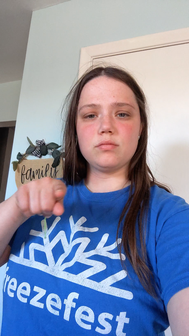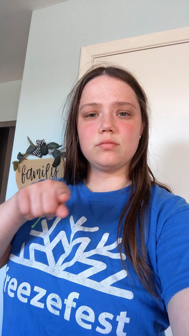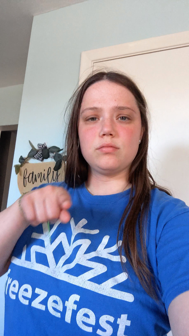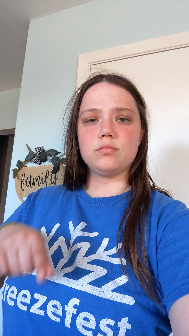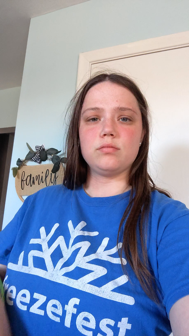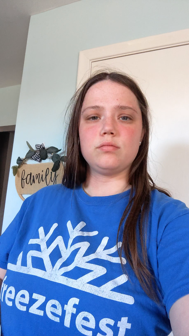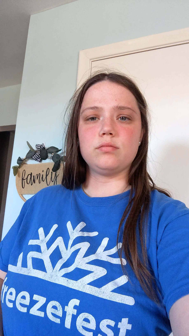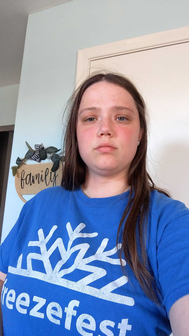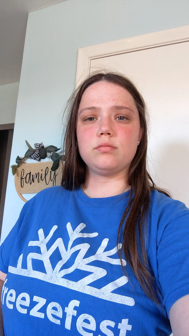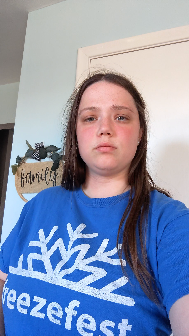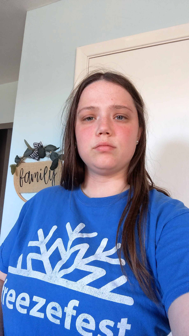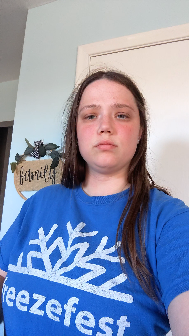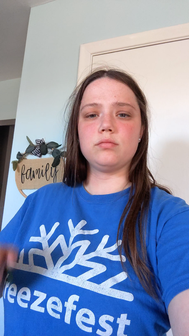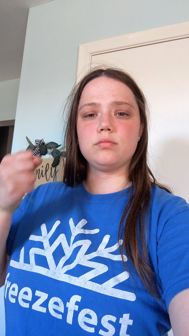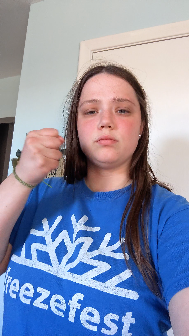hit